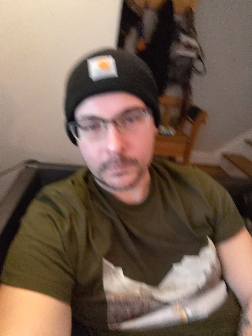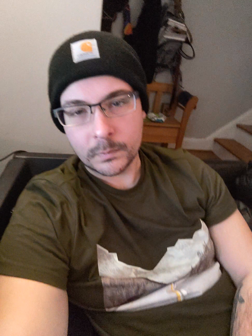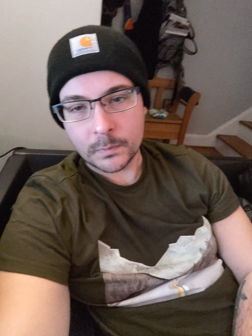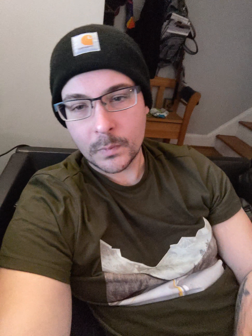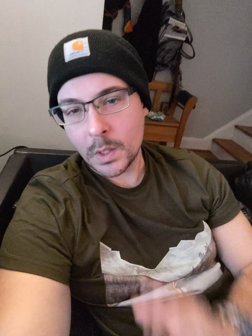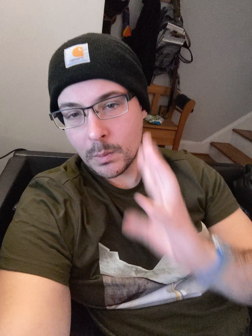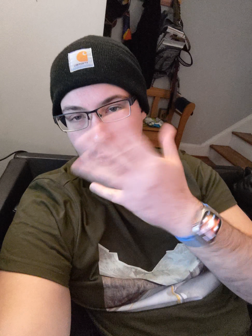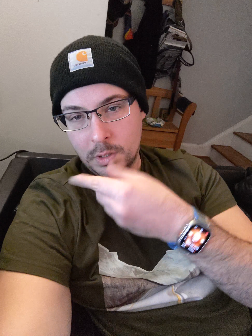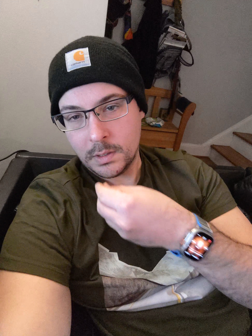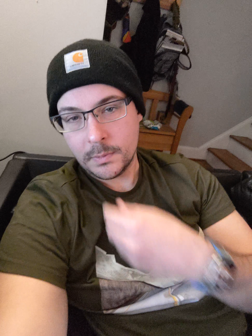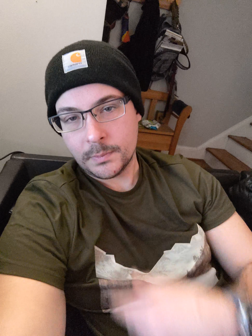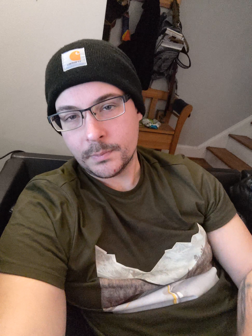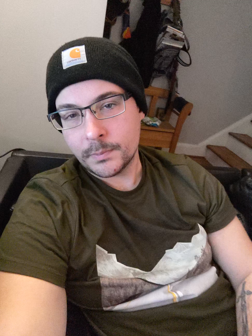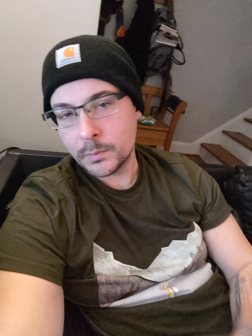pretty